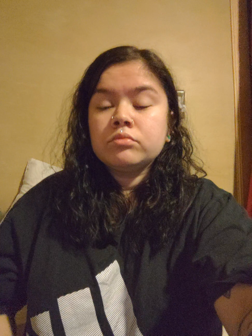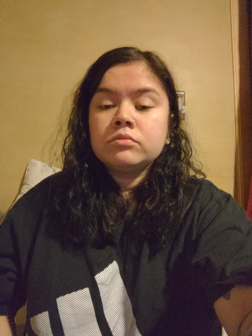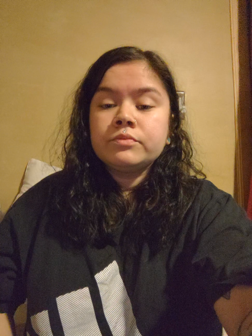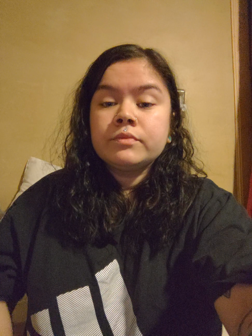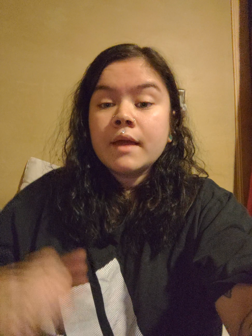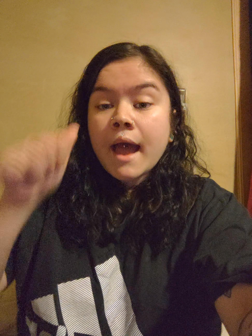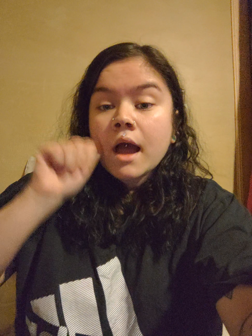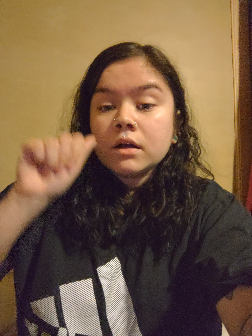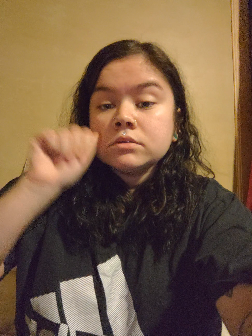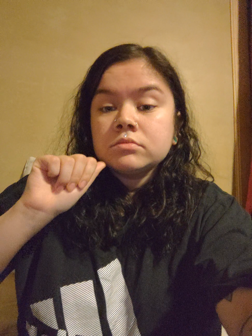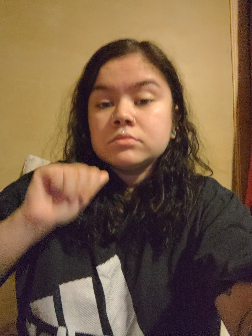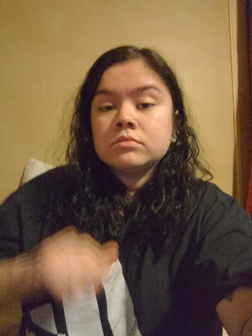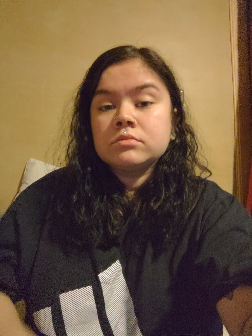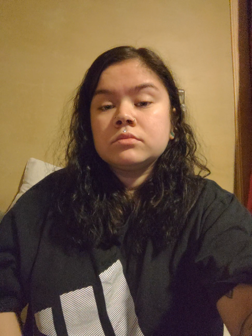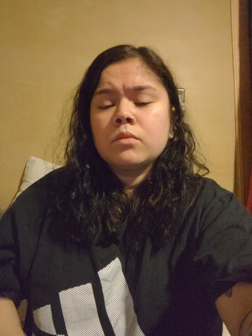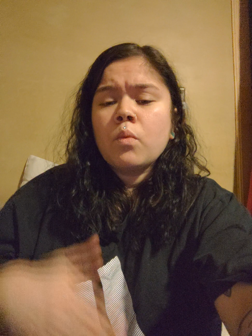aunt